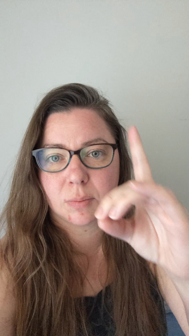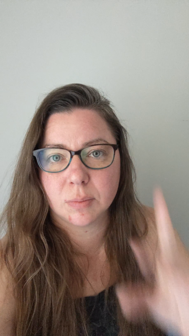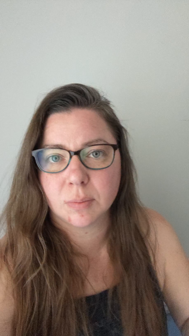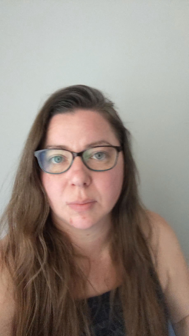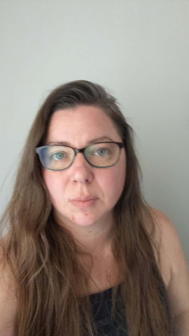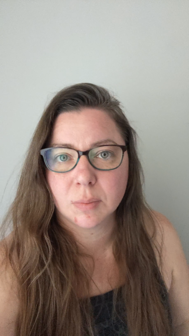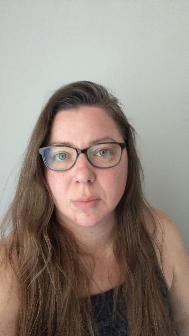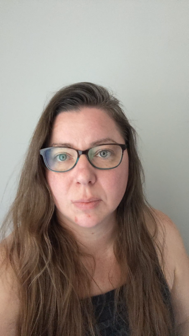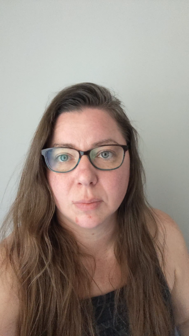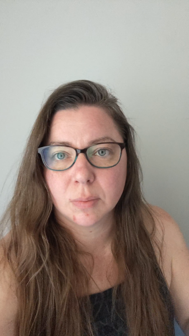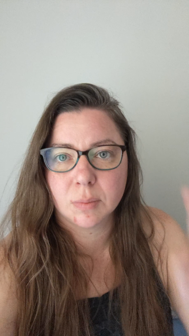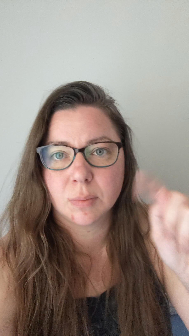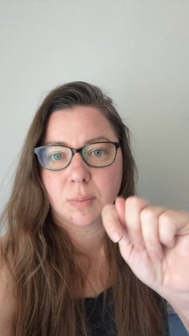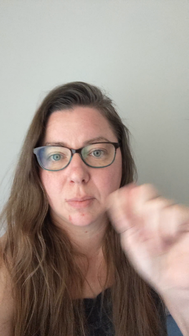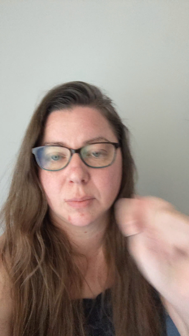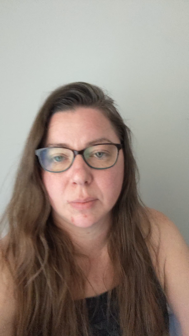bathroom